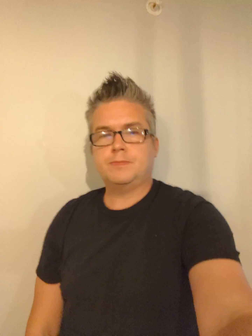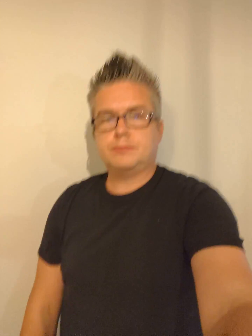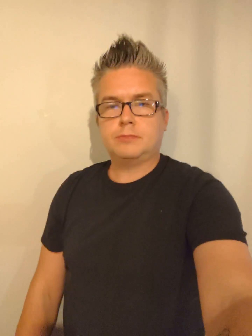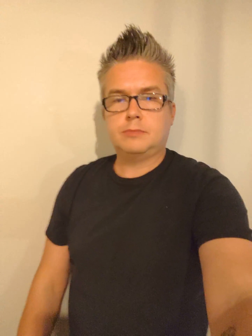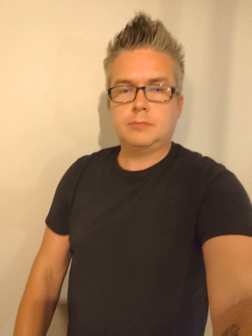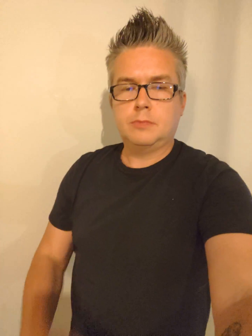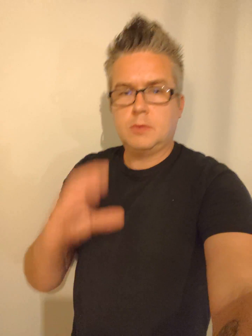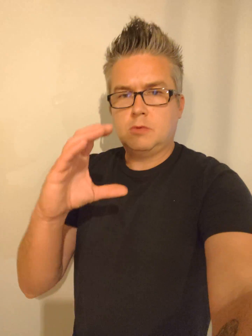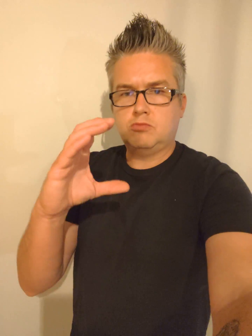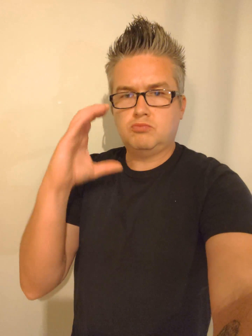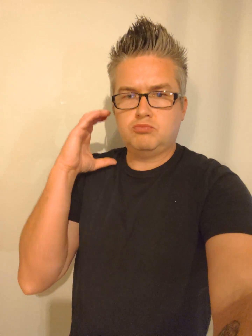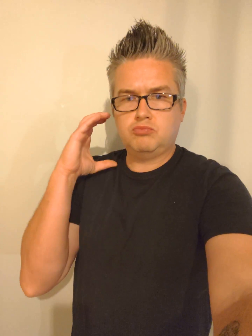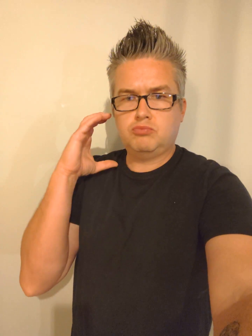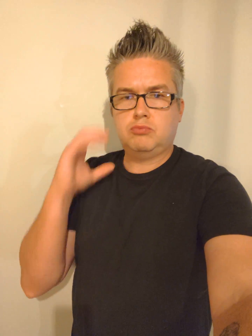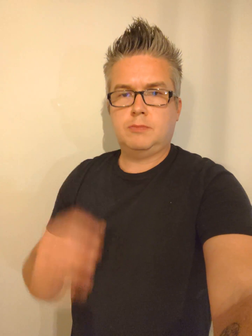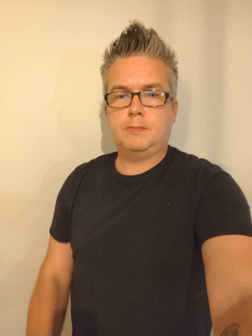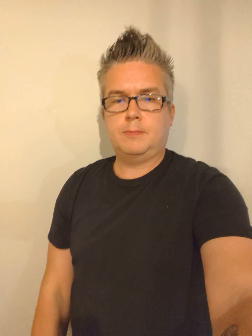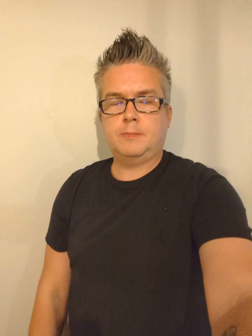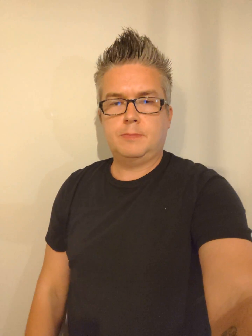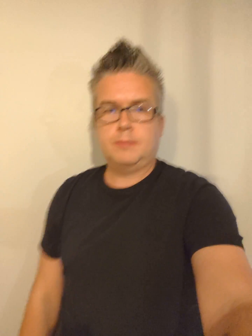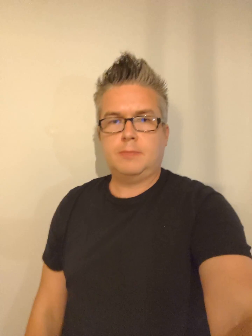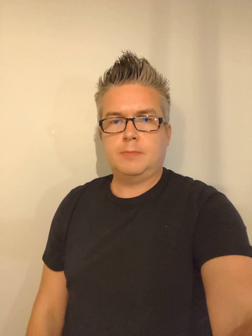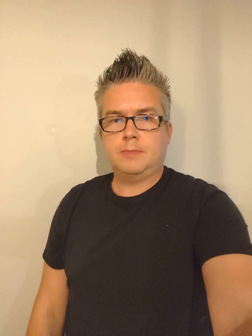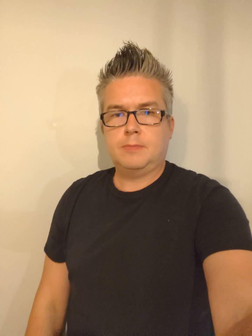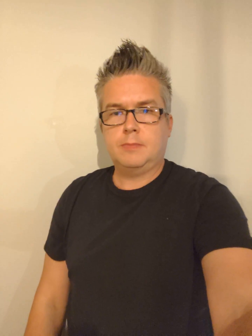bus